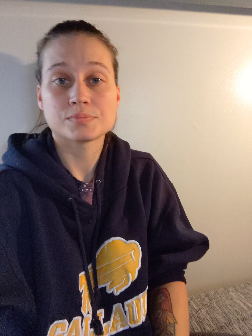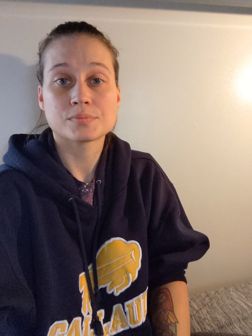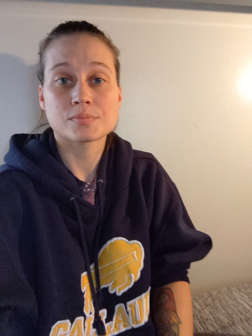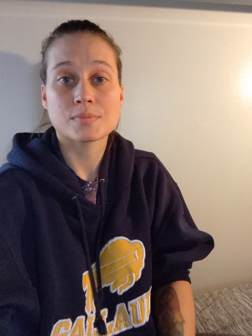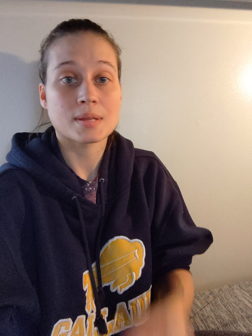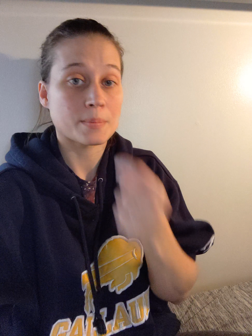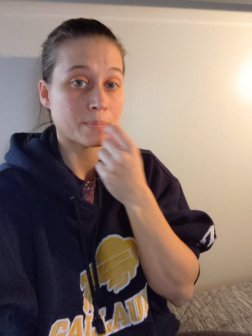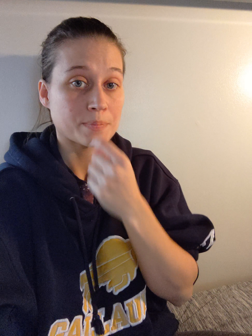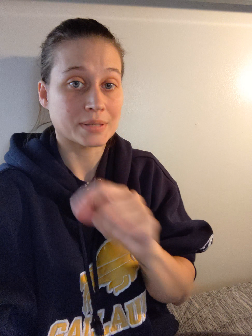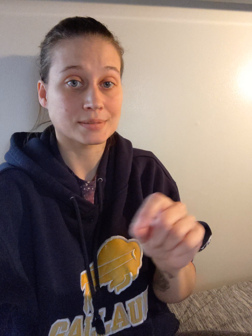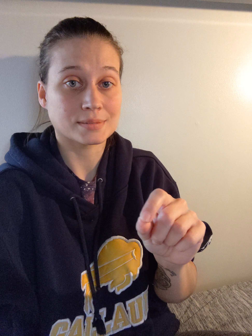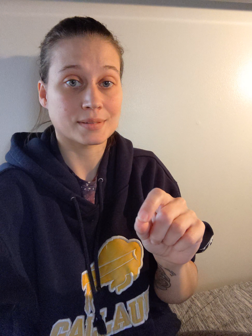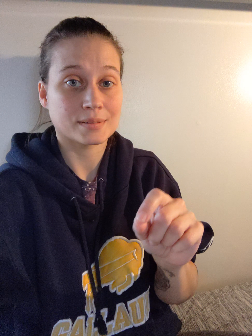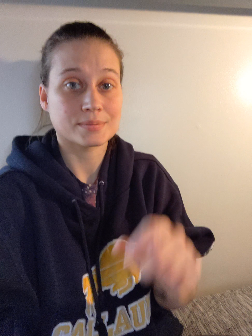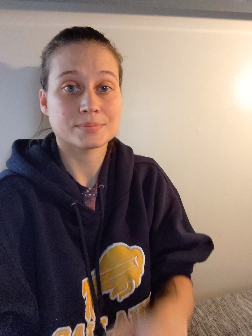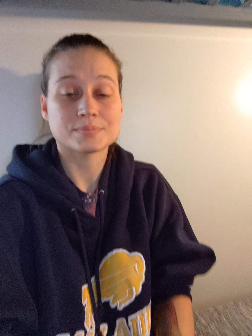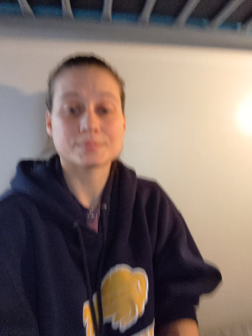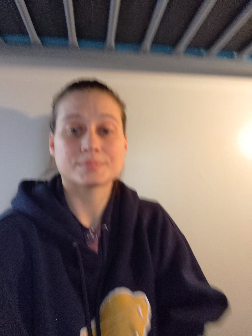pencil